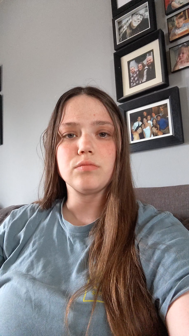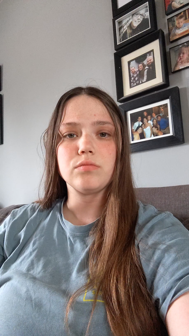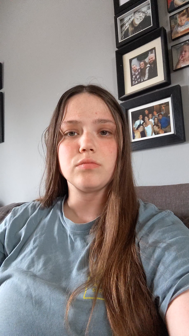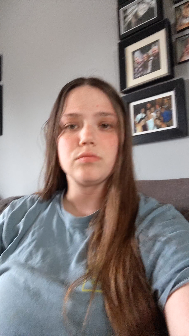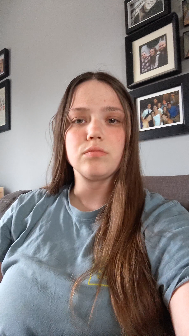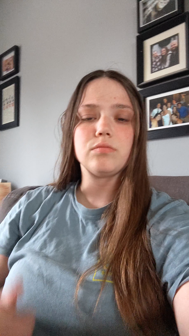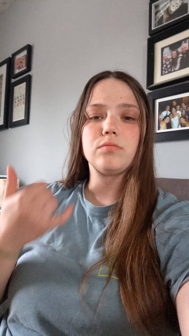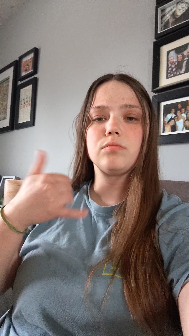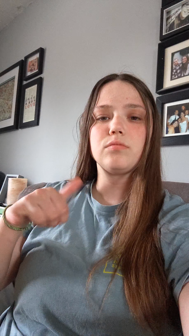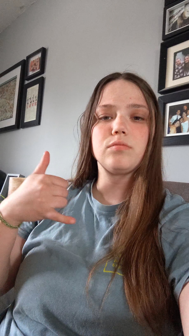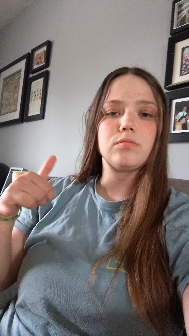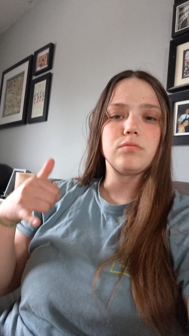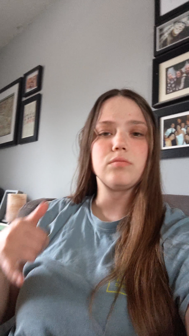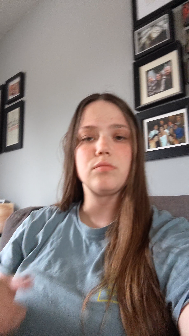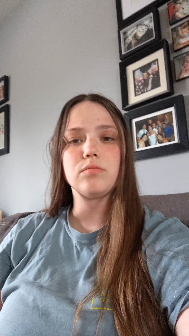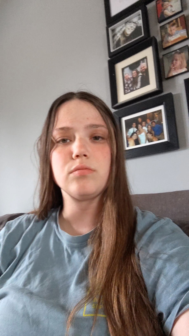play